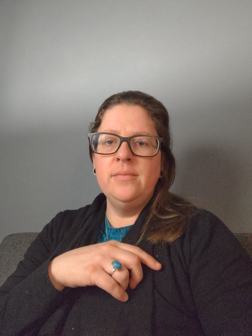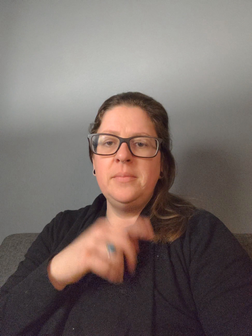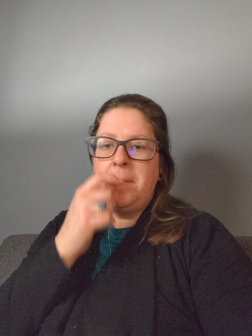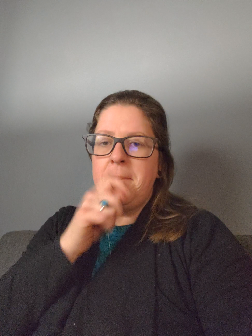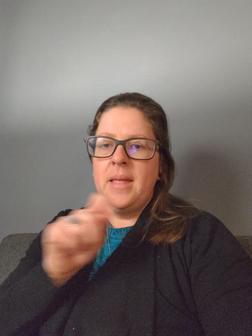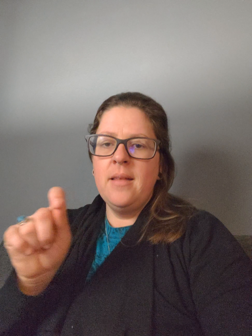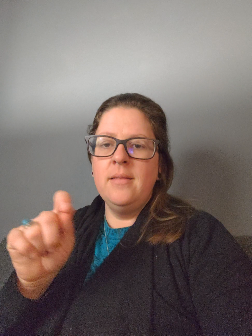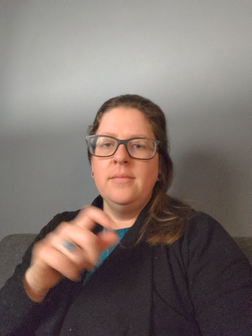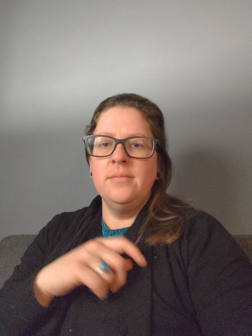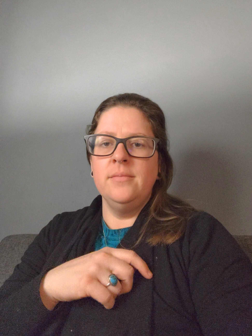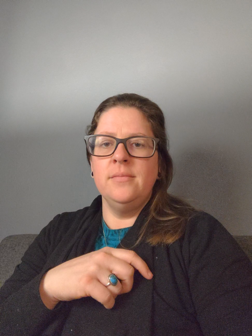pen